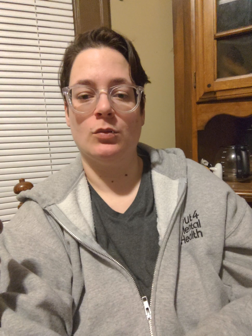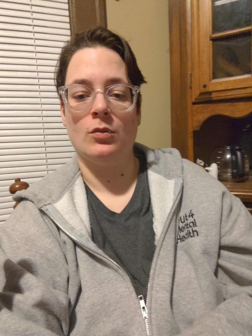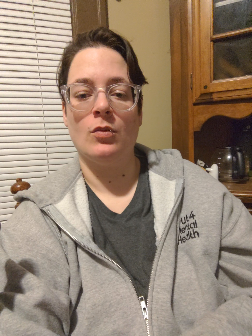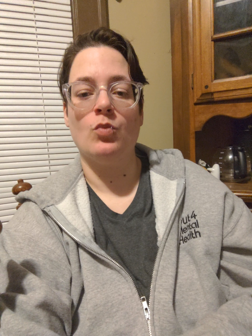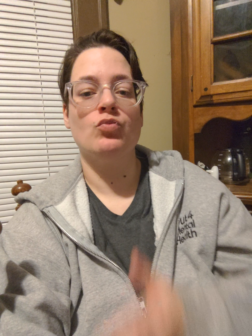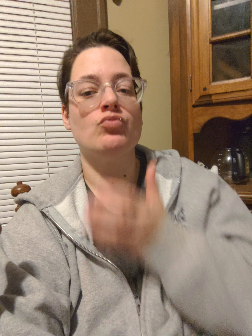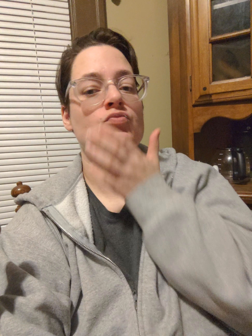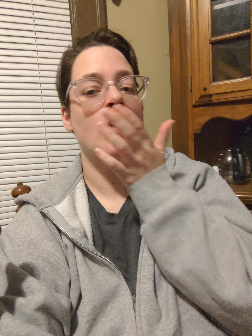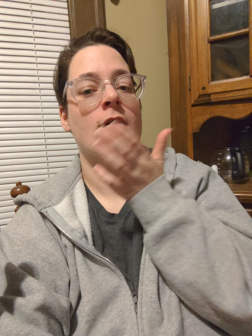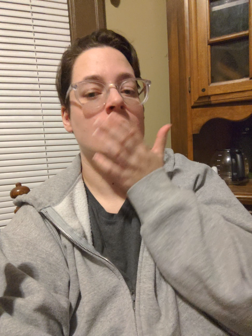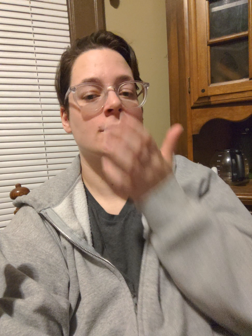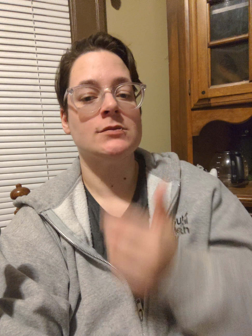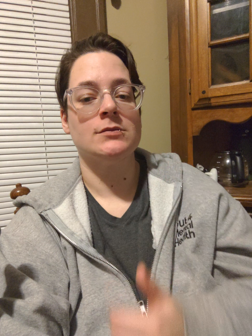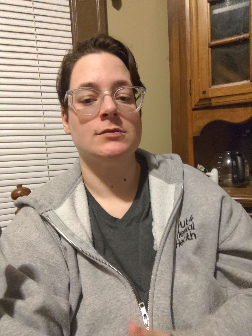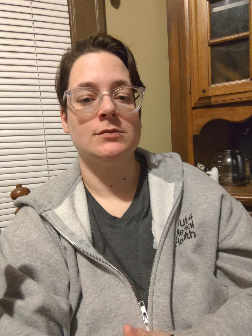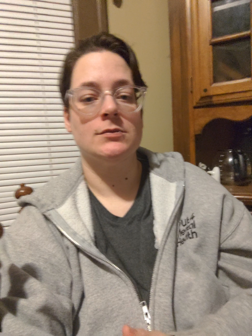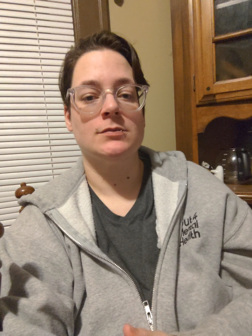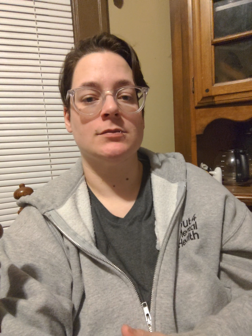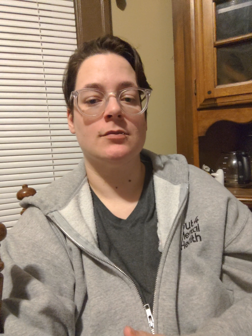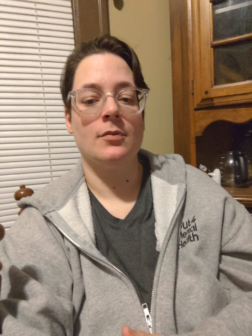grass